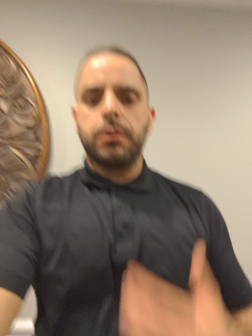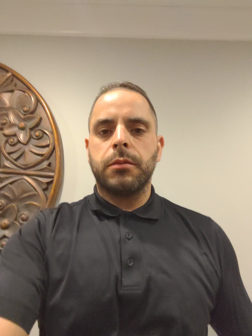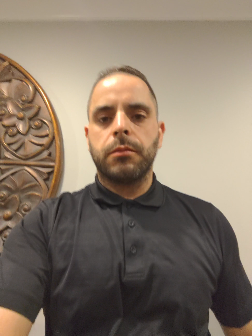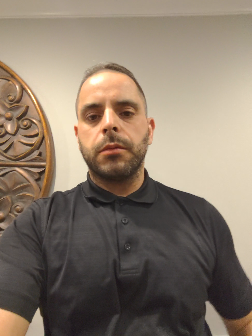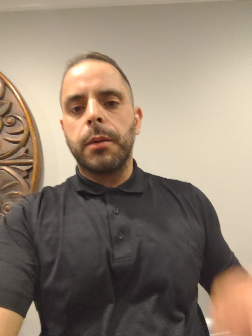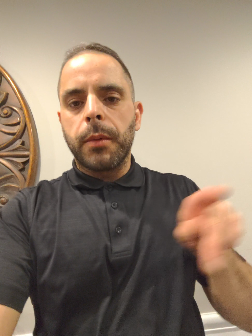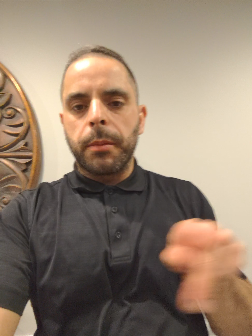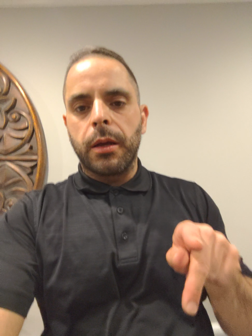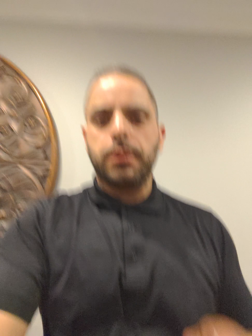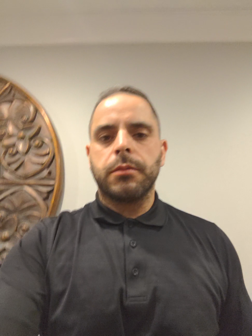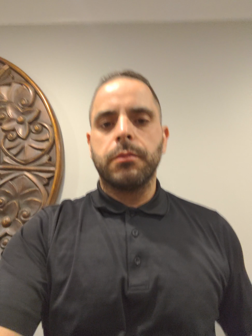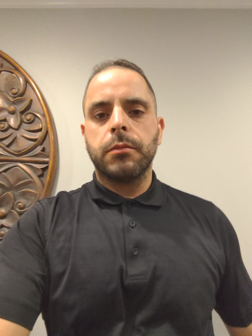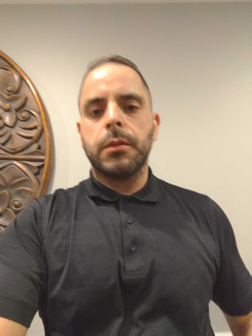puppy